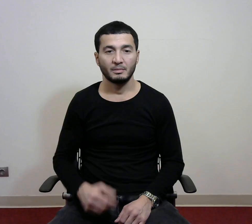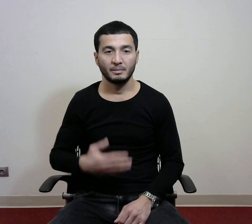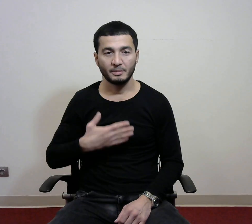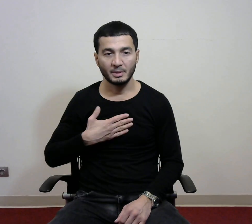mən